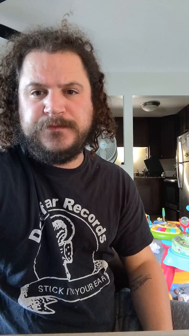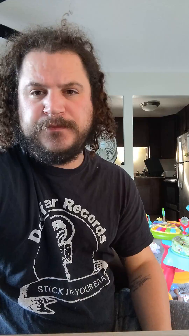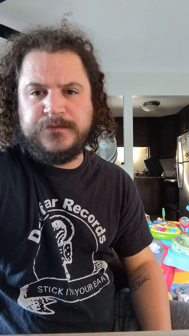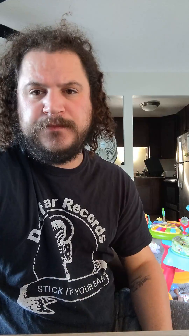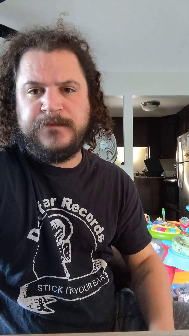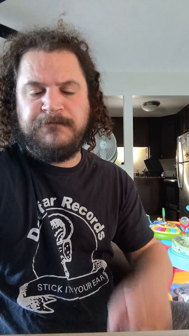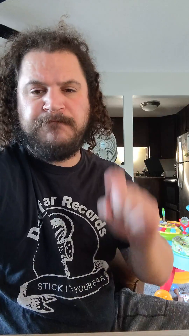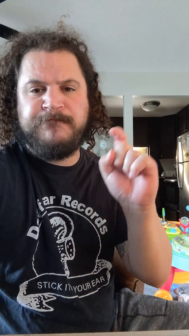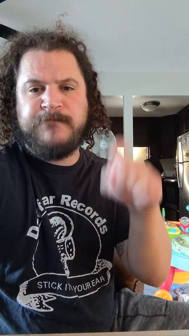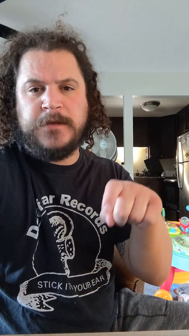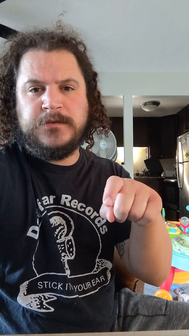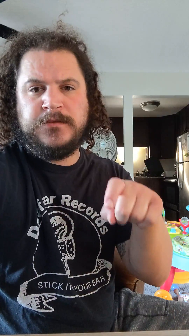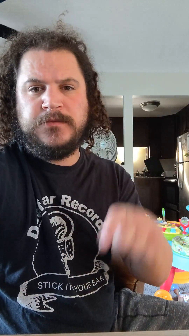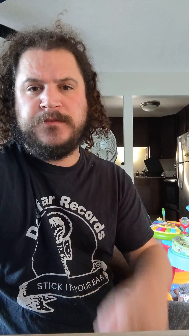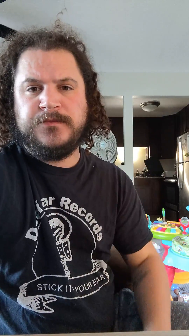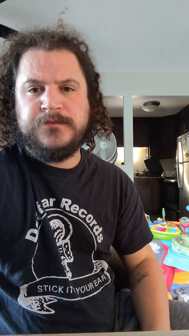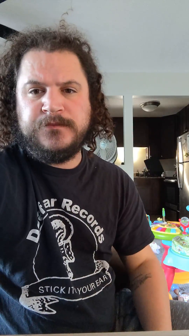must